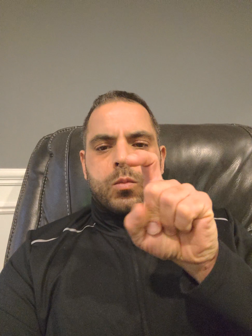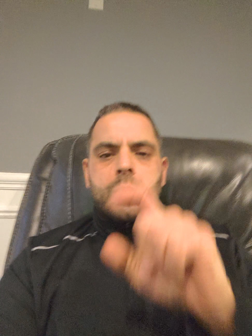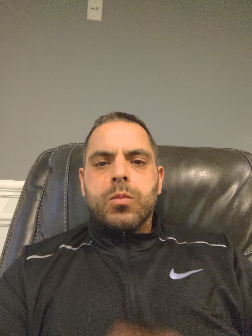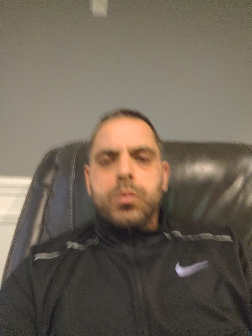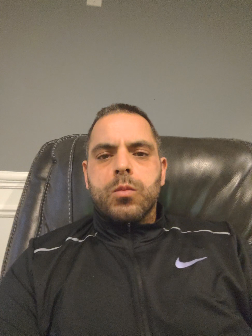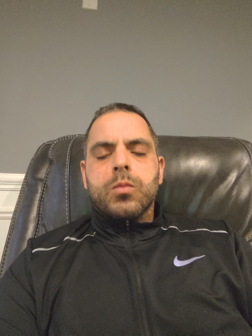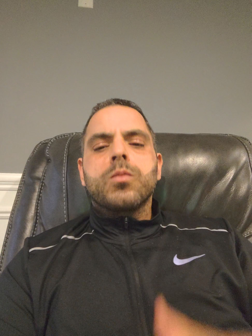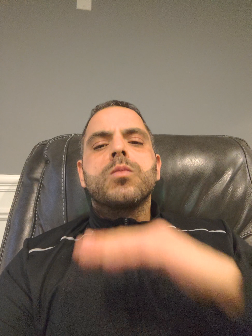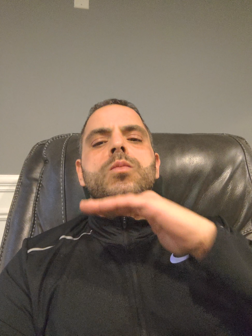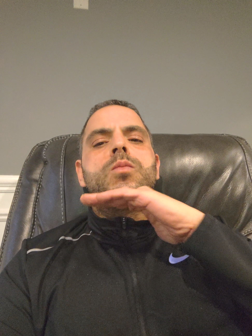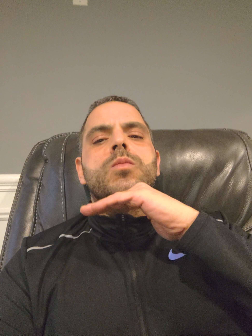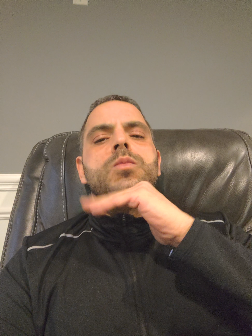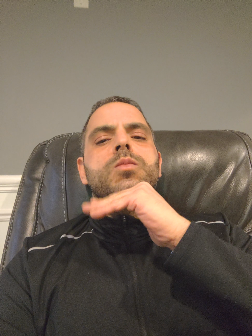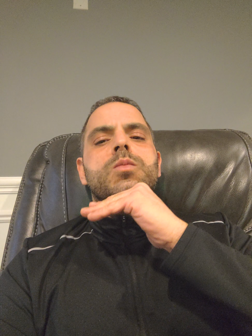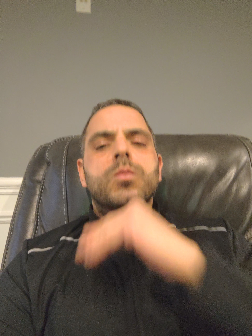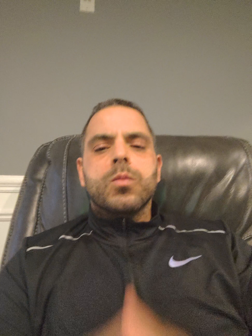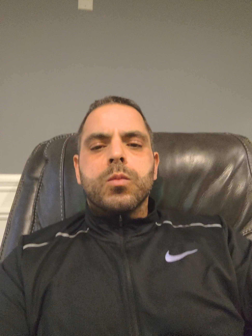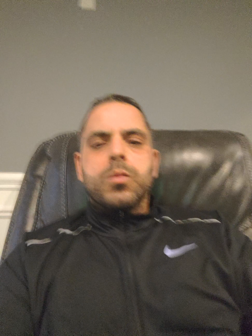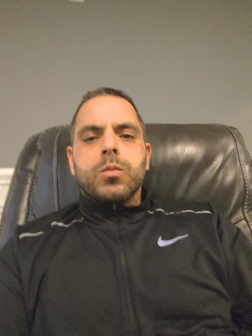pig